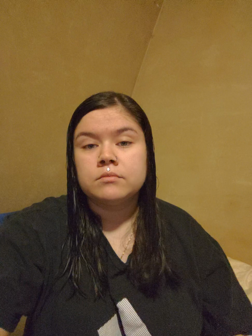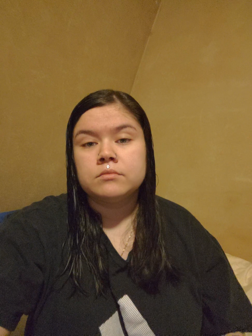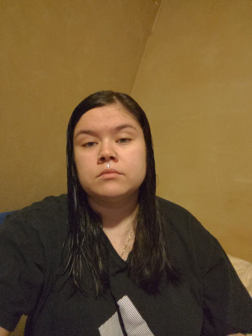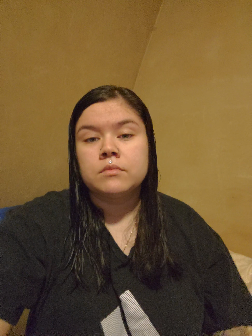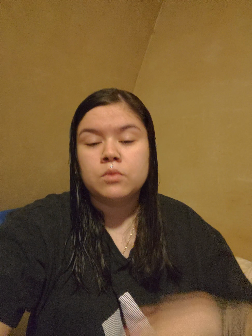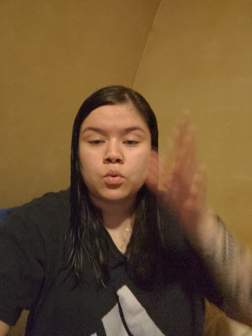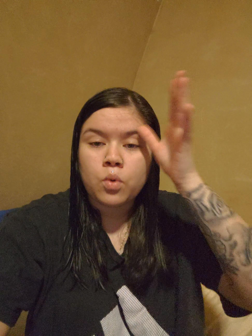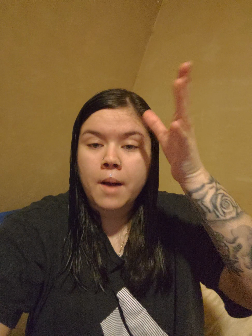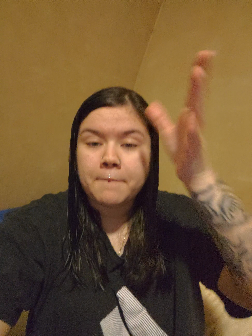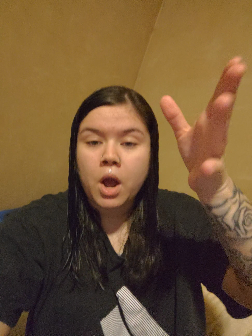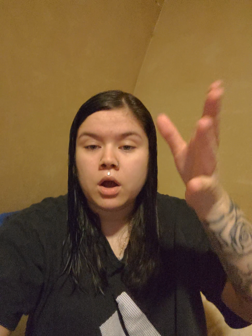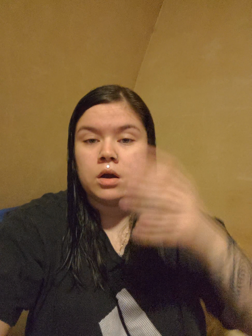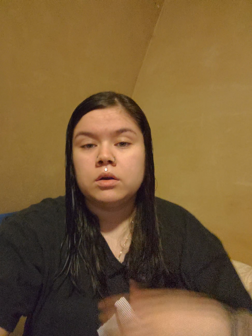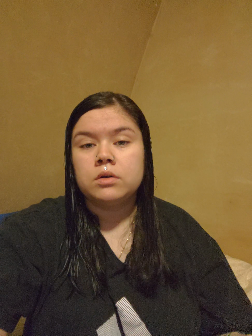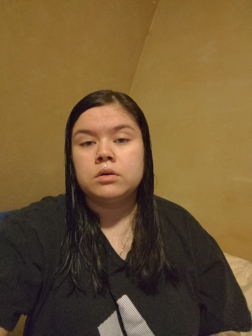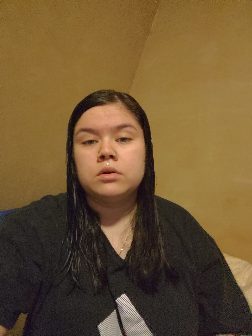grandpa